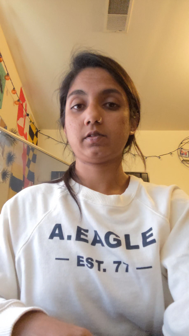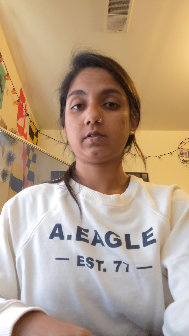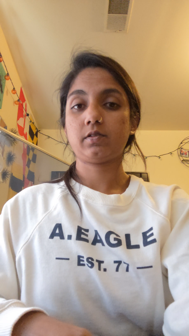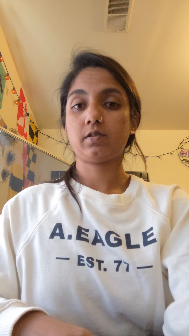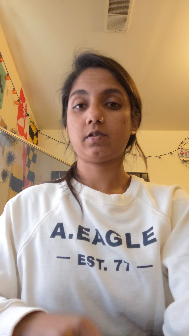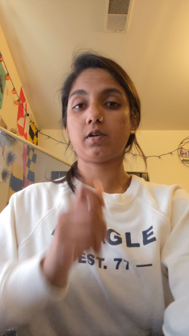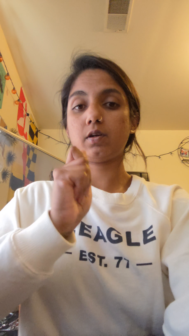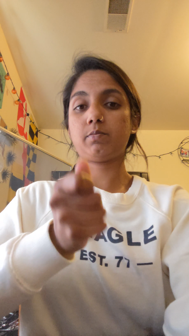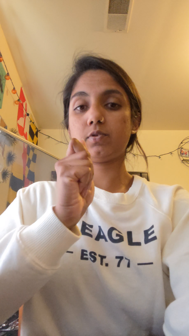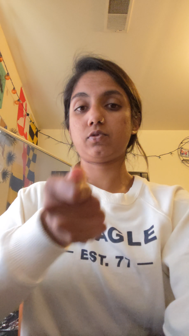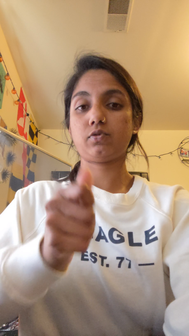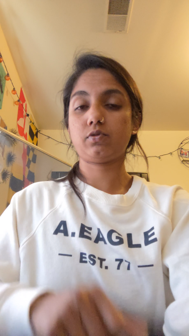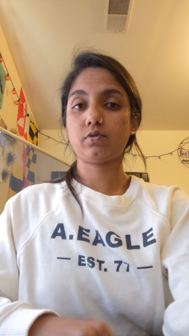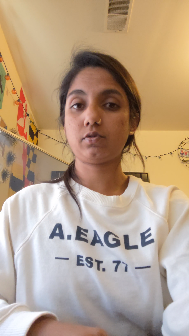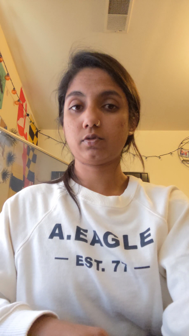hammer